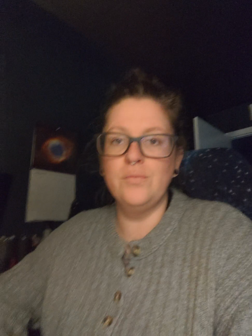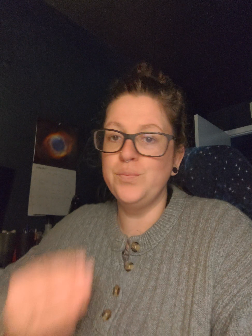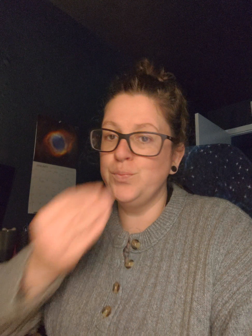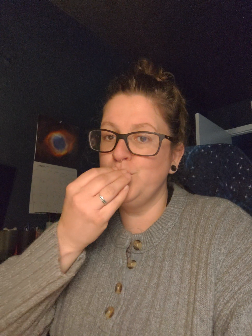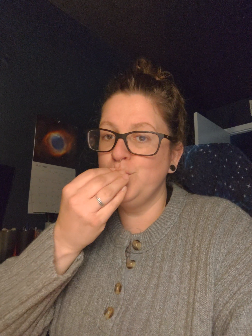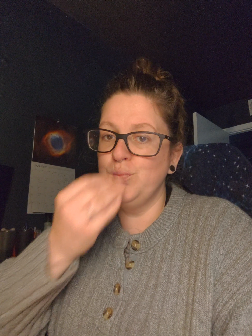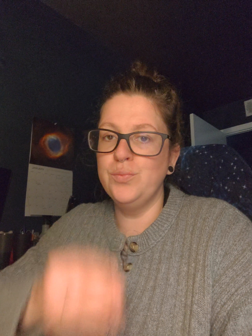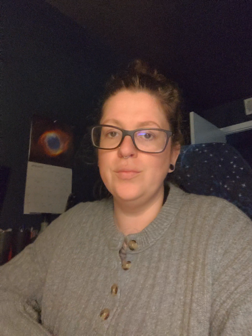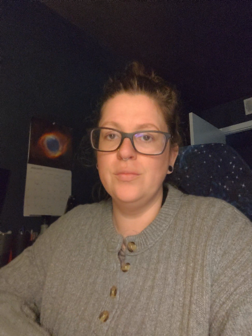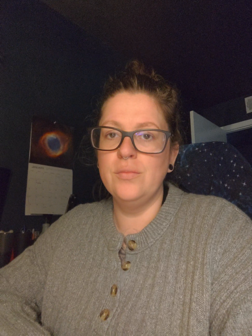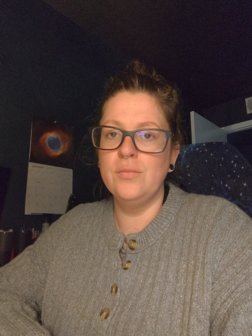food